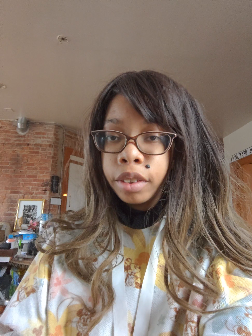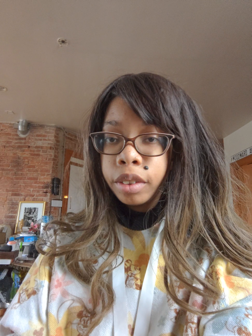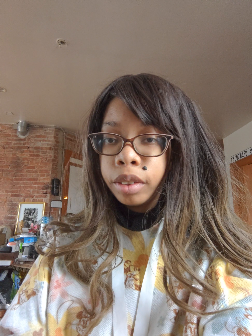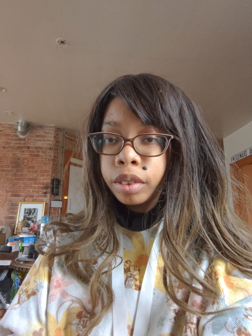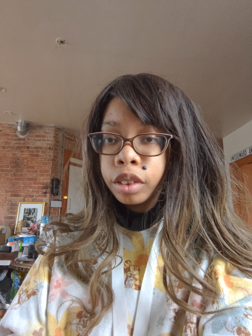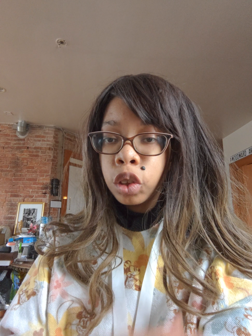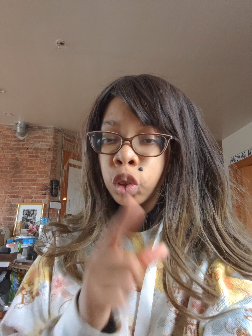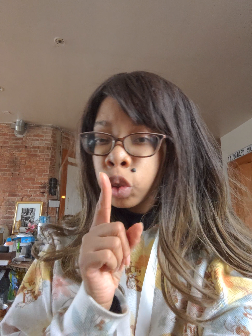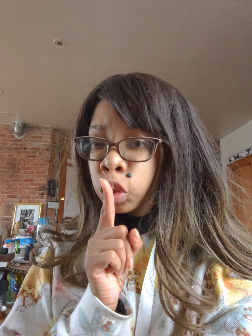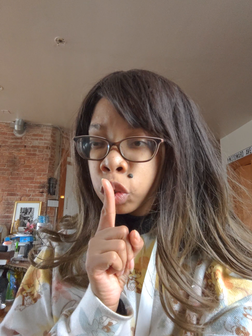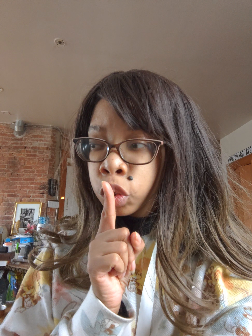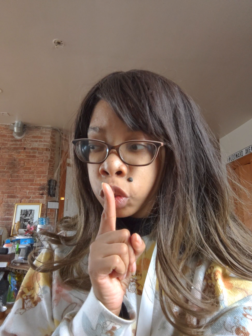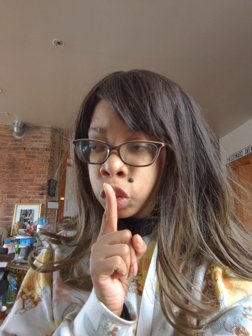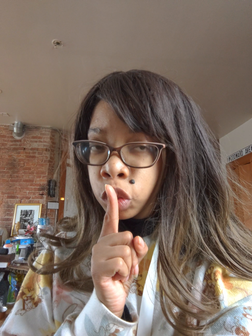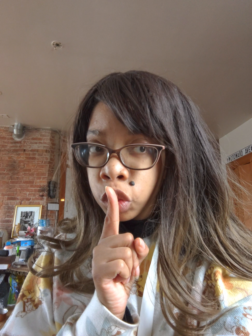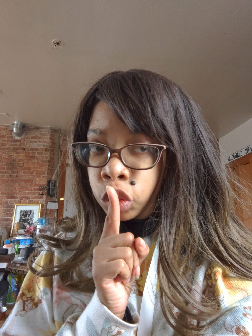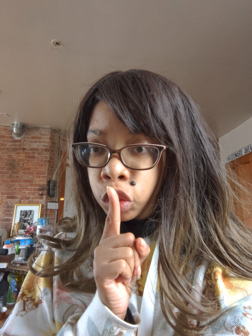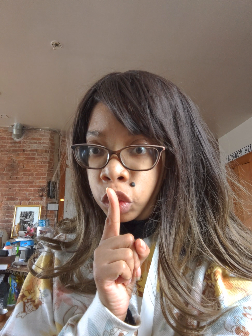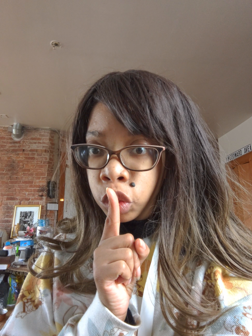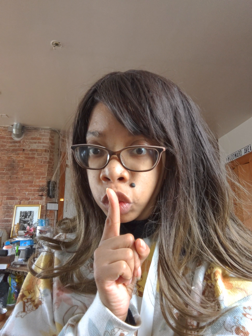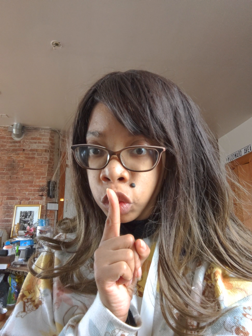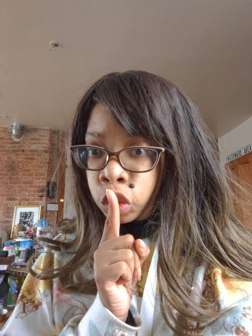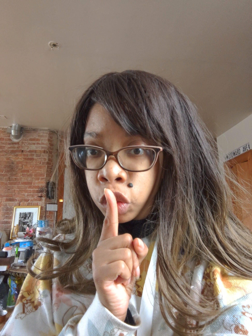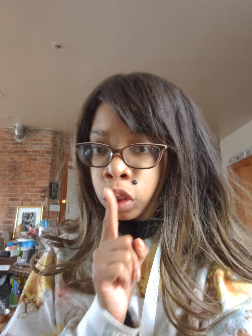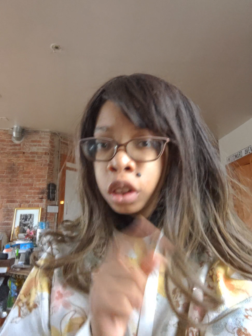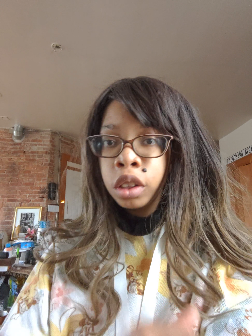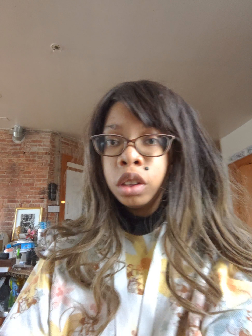shhh